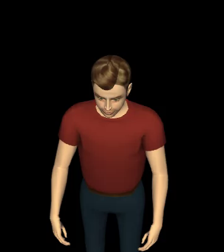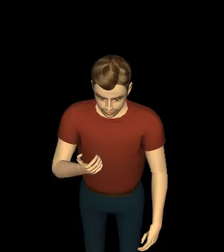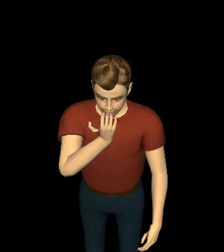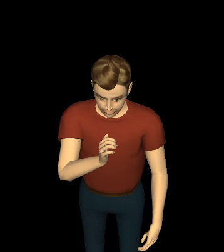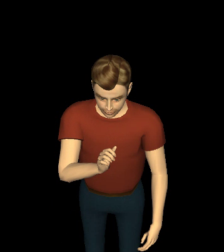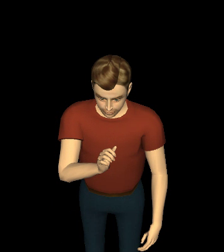حار